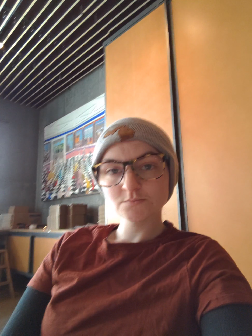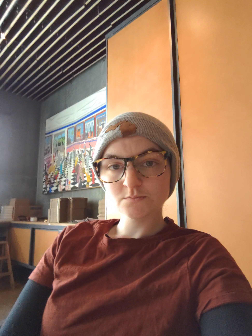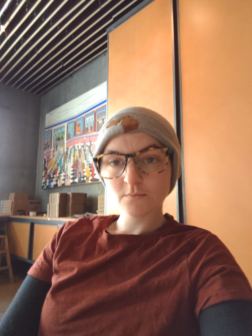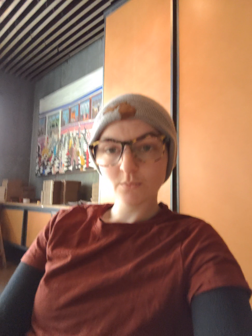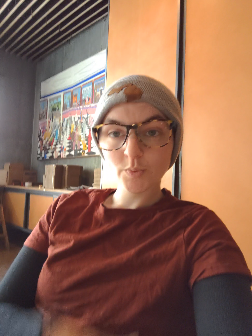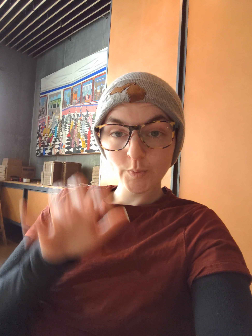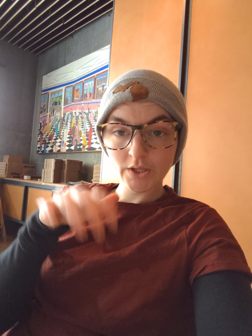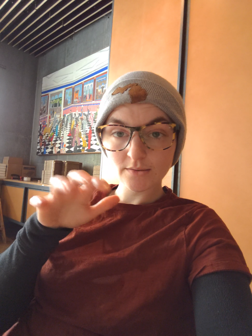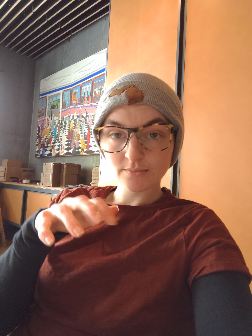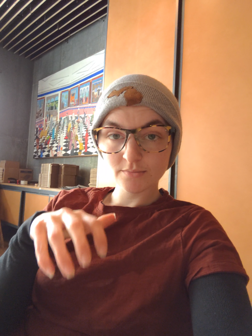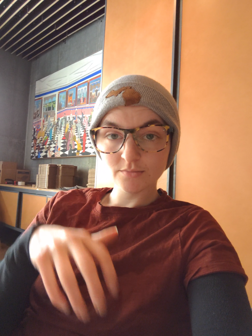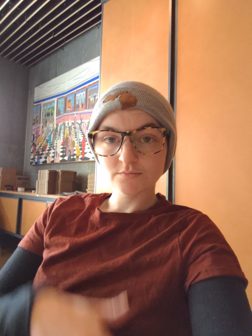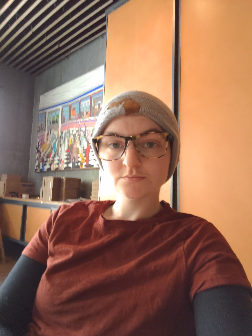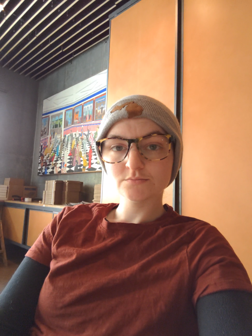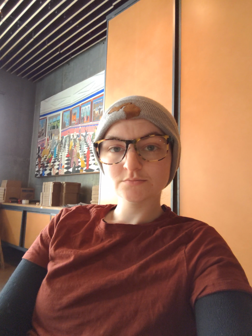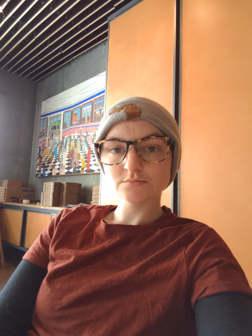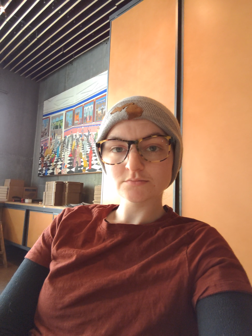rain